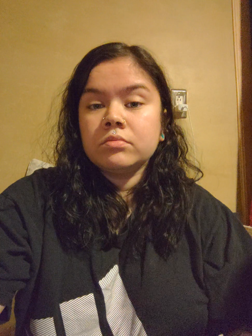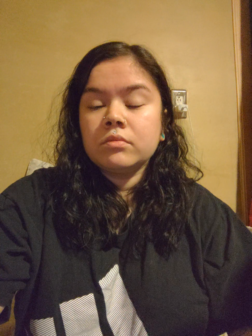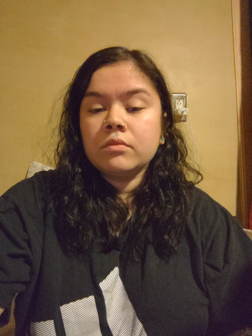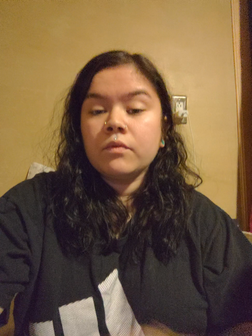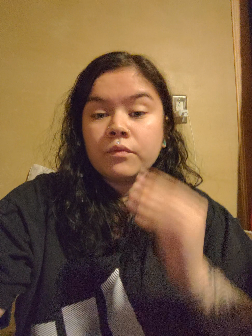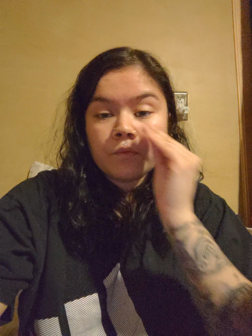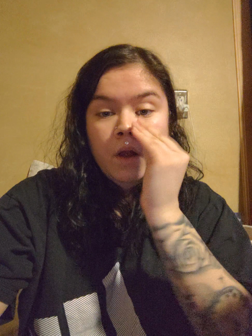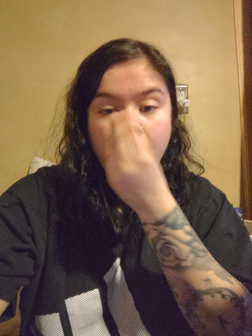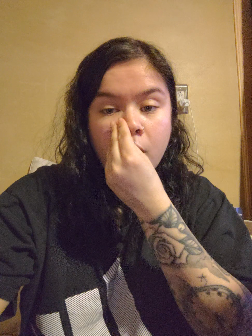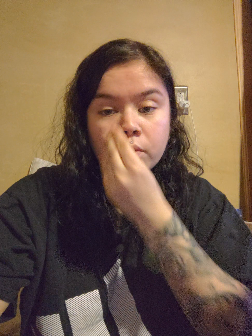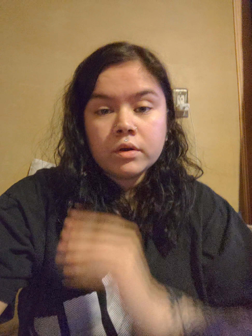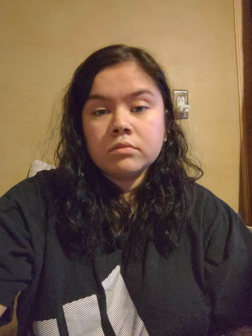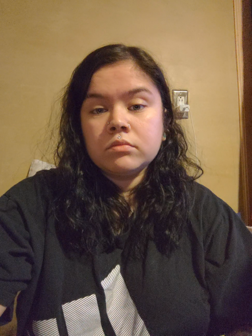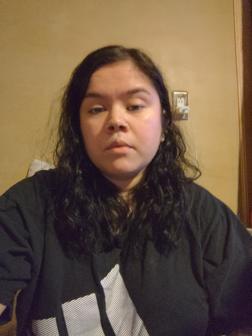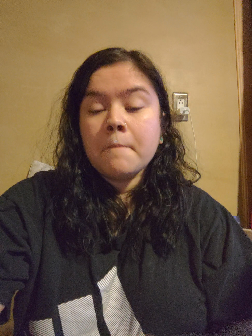flower